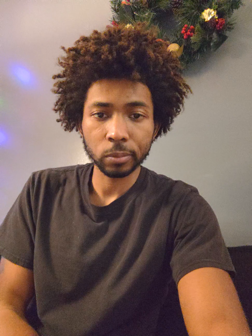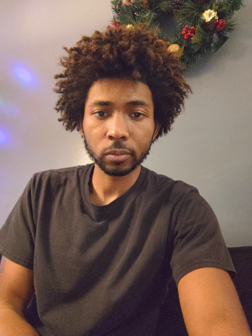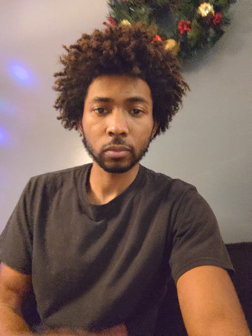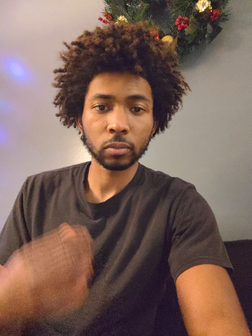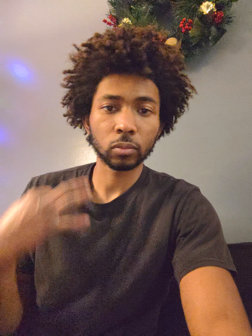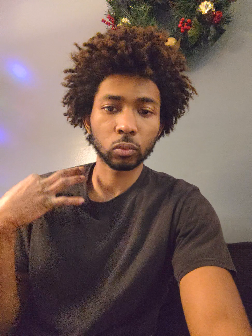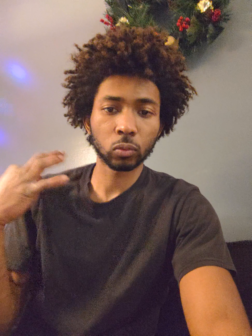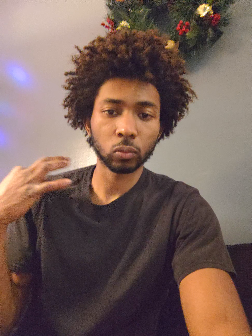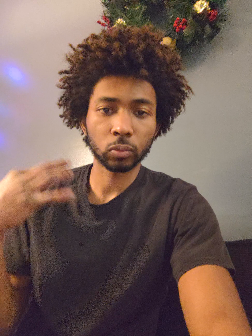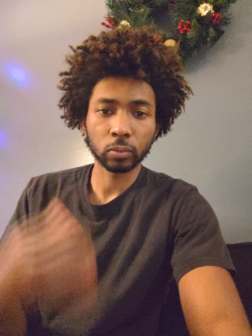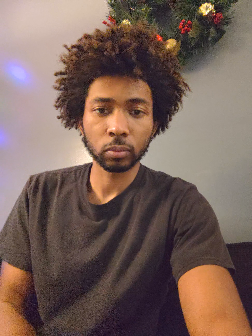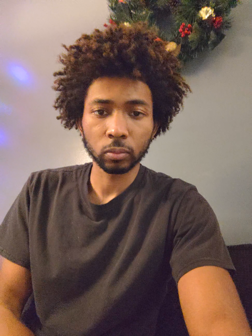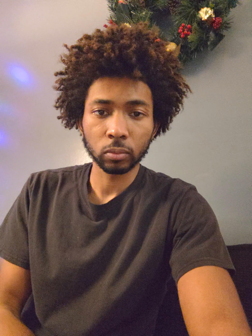shirt